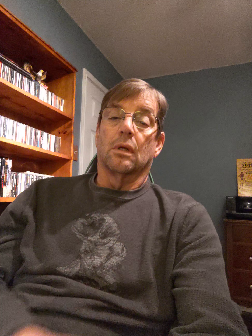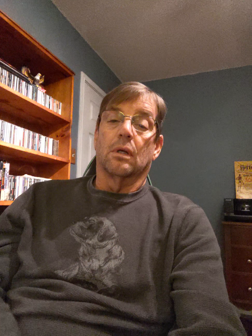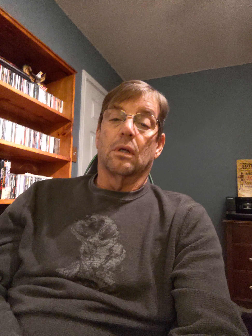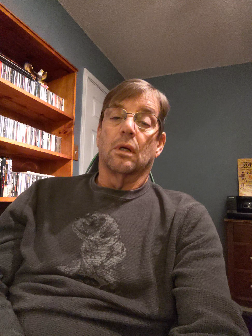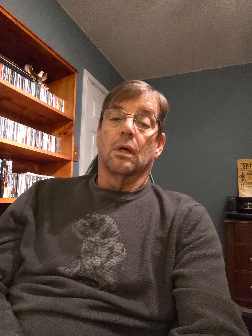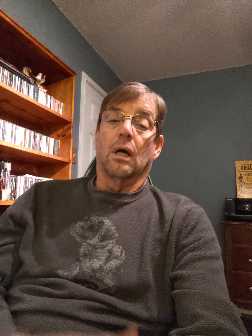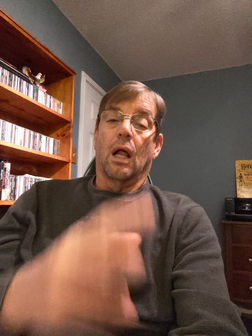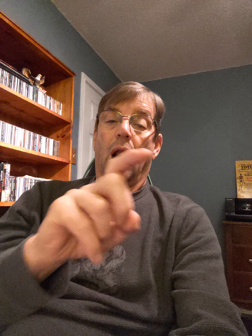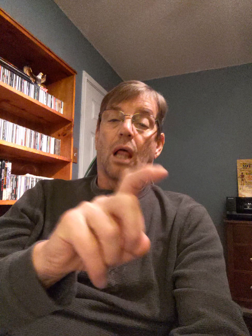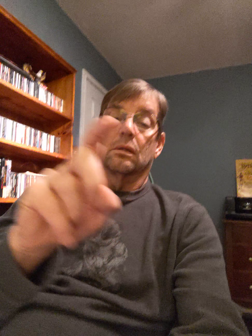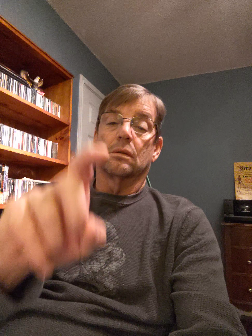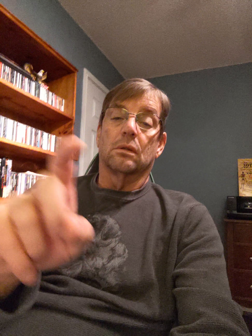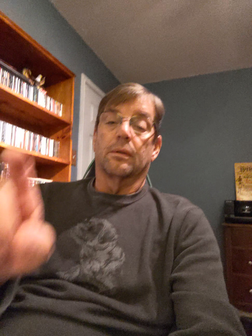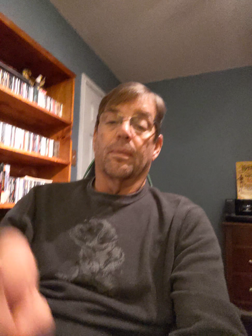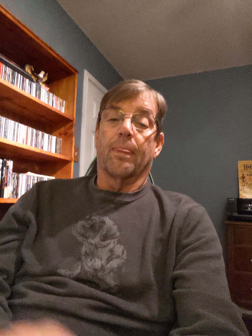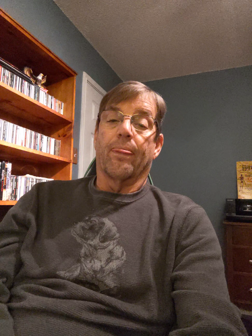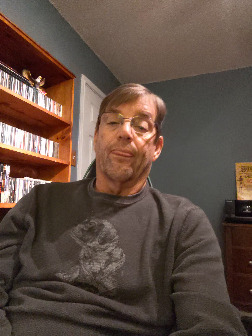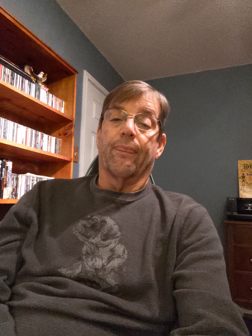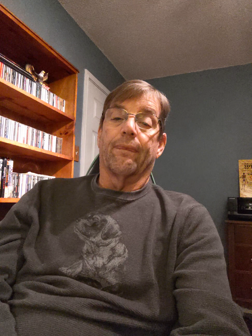closet